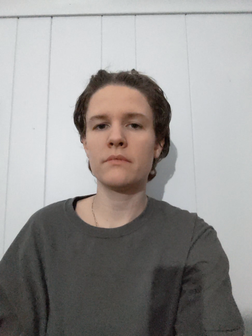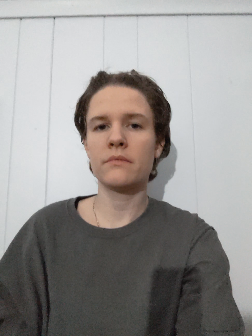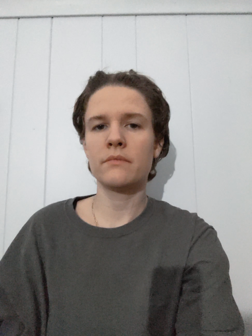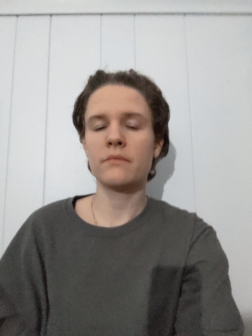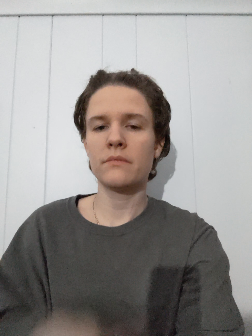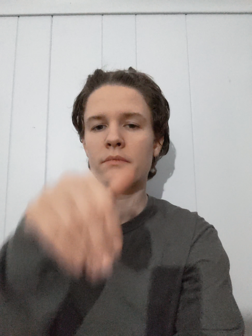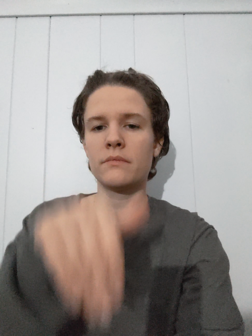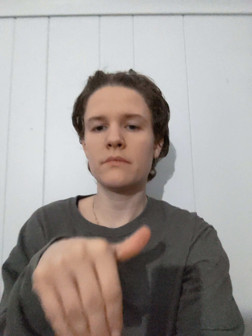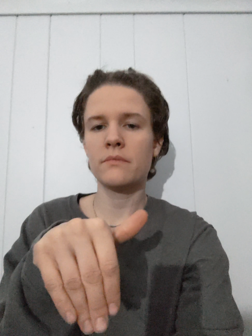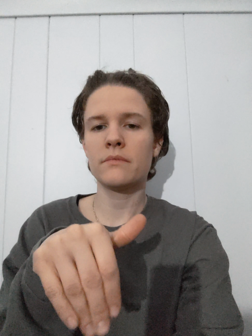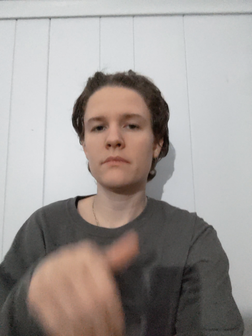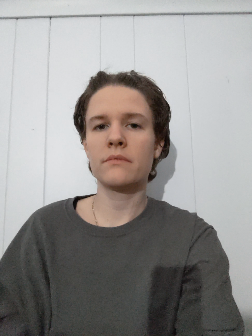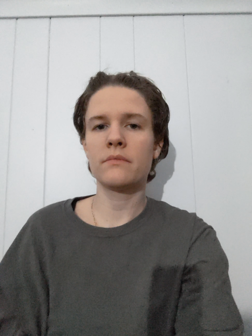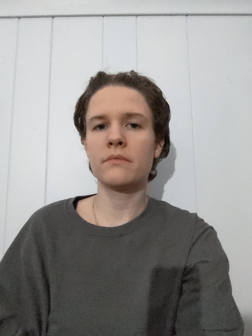night